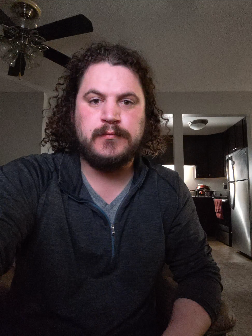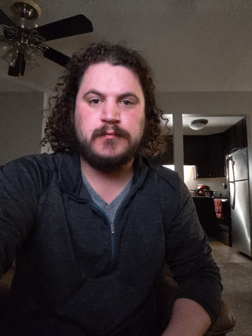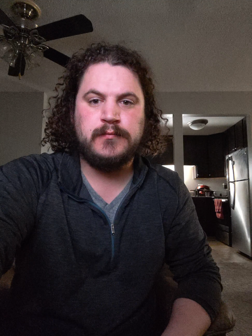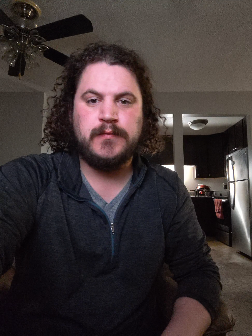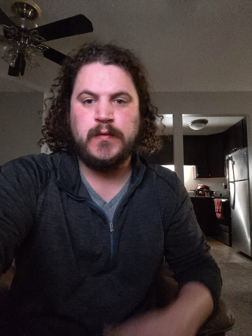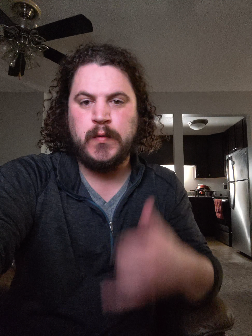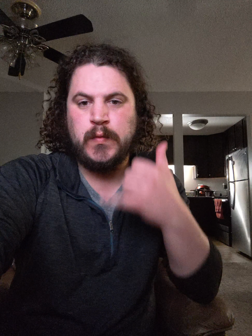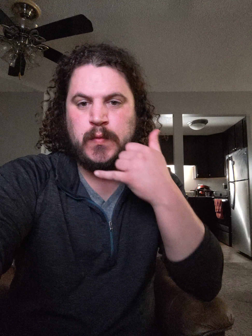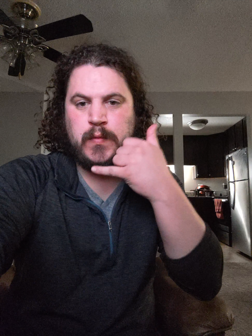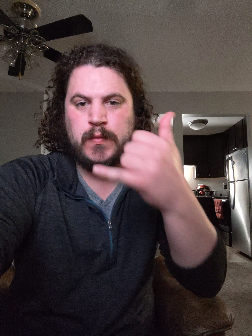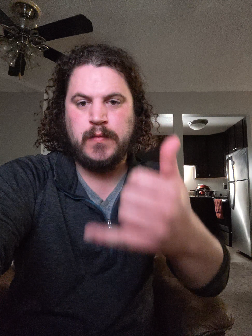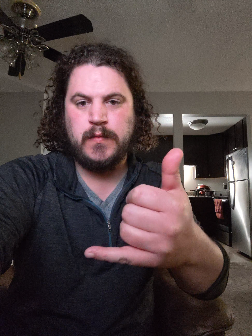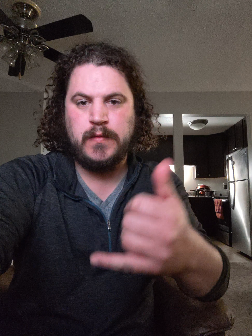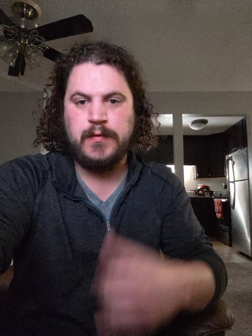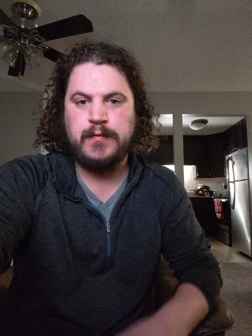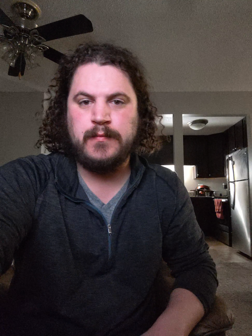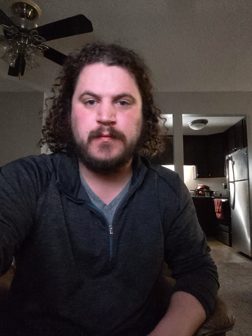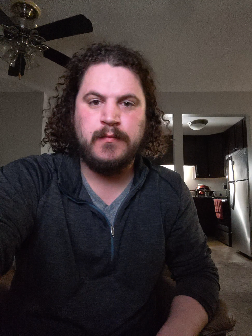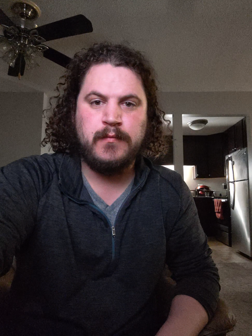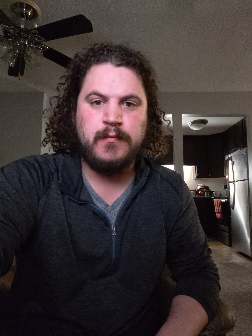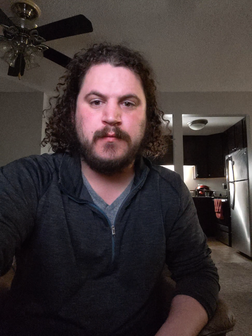call on the phone